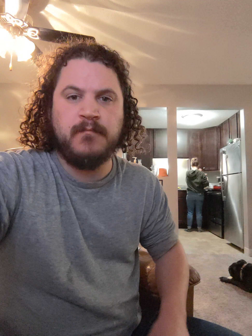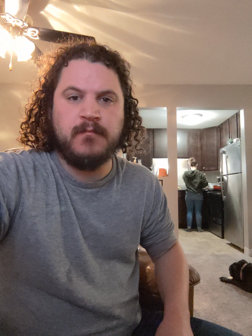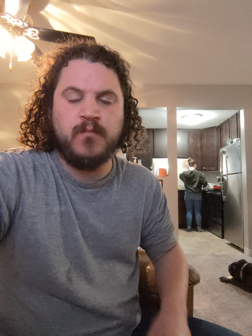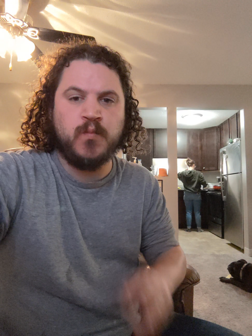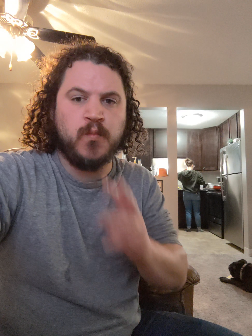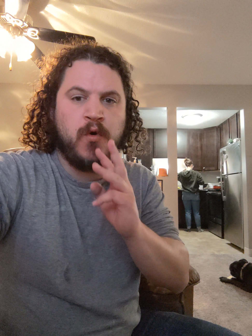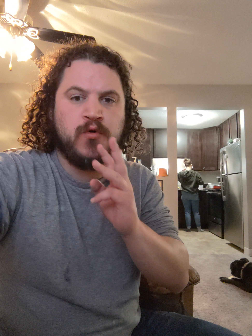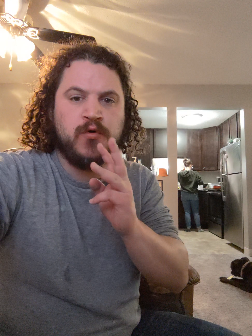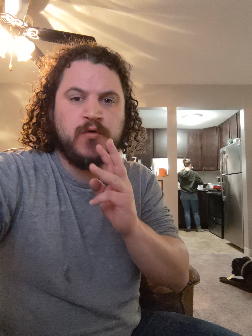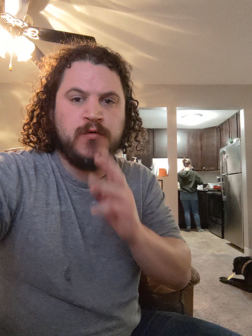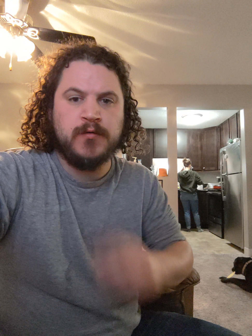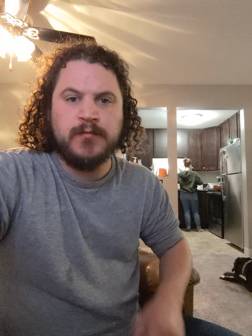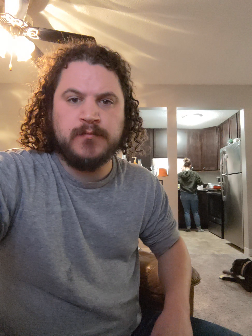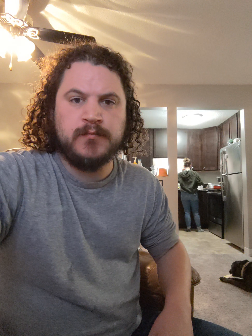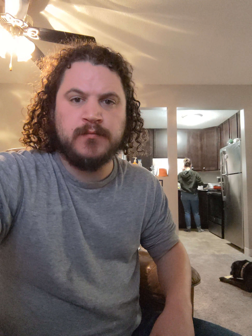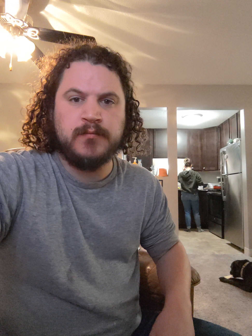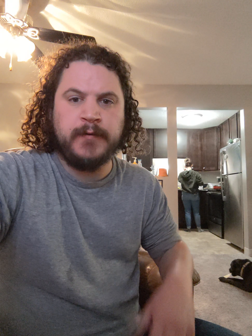water